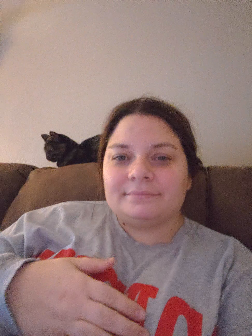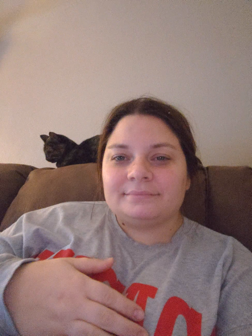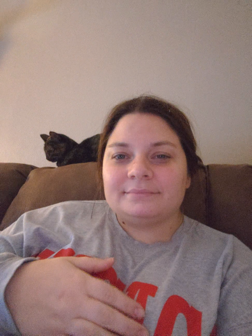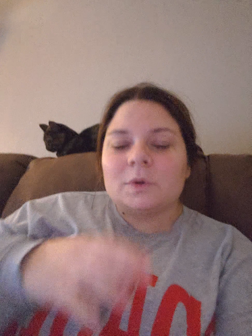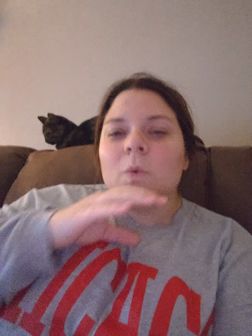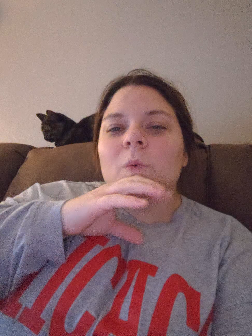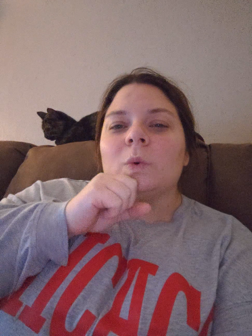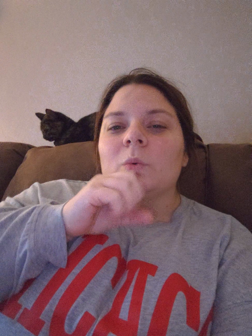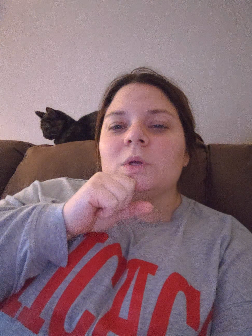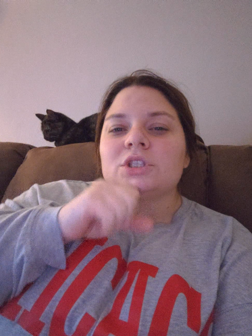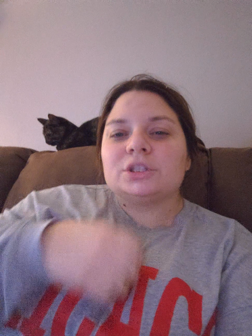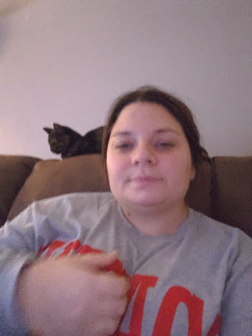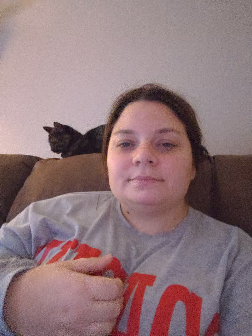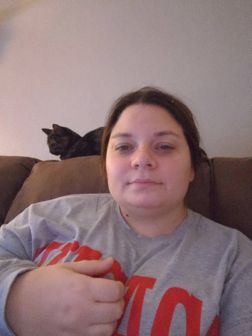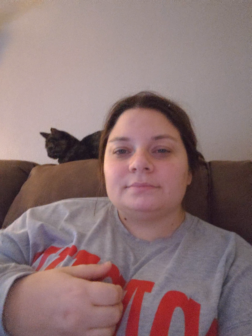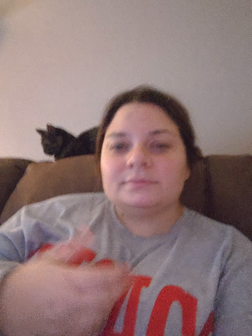orange